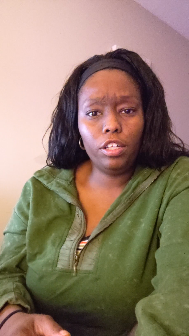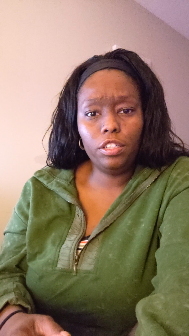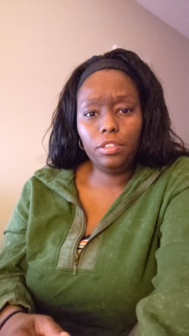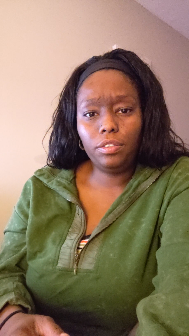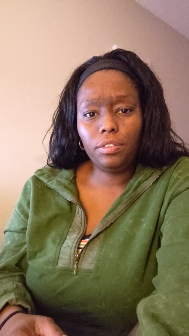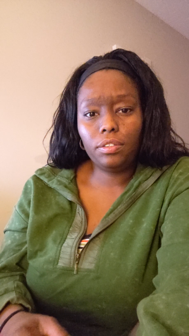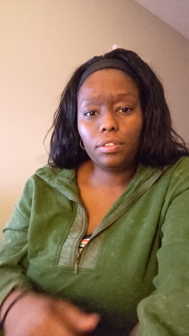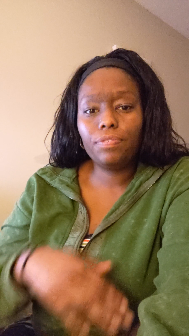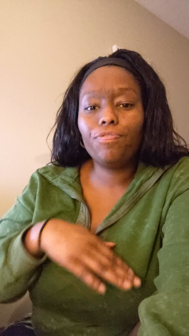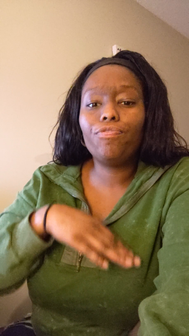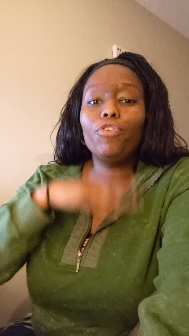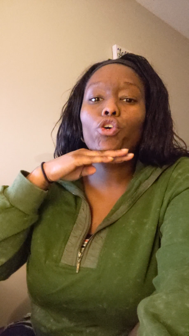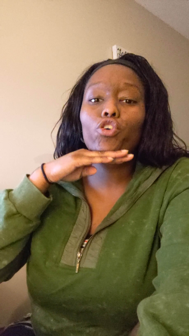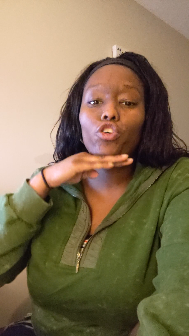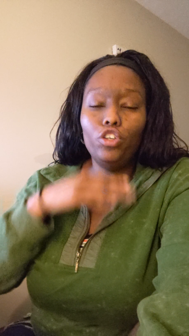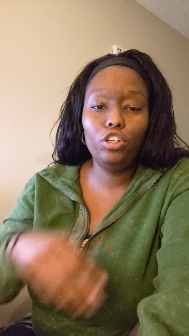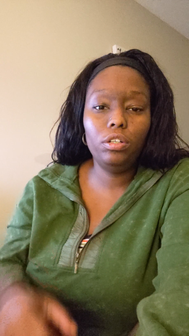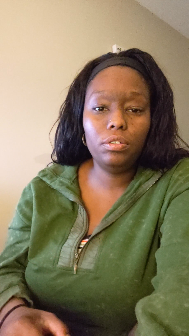full